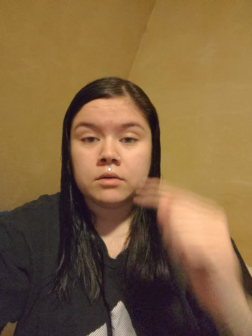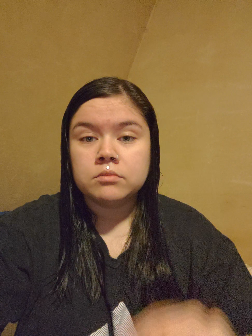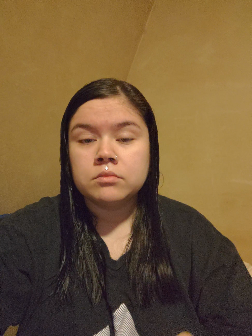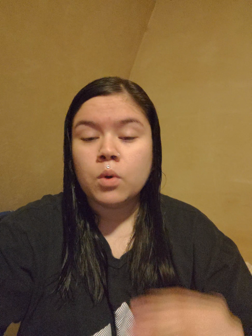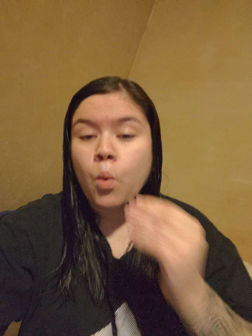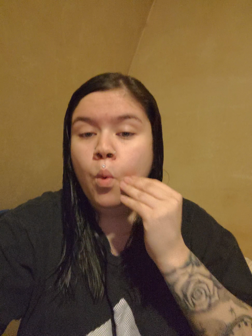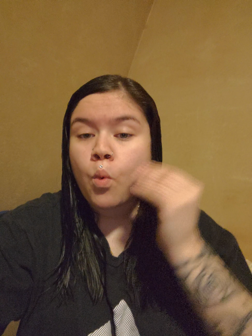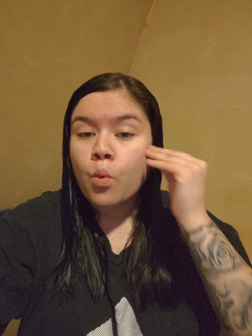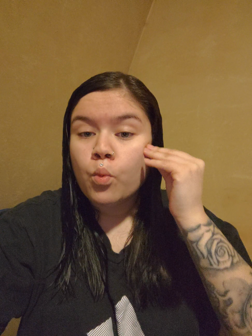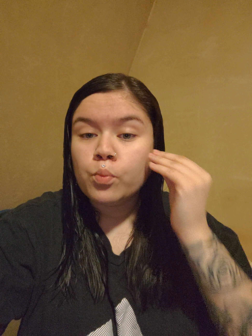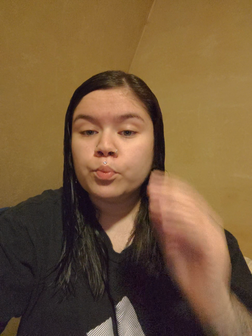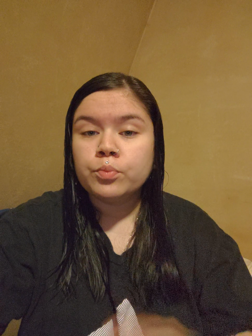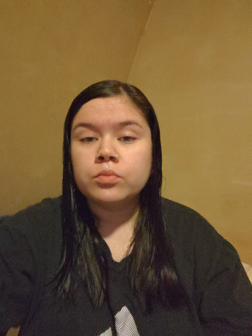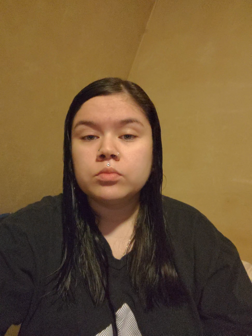home